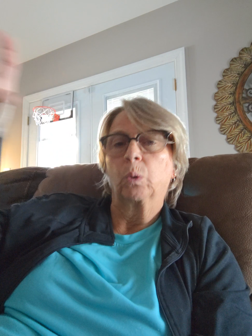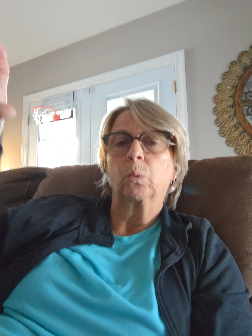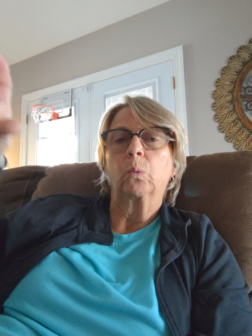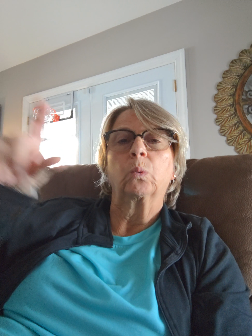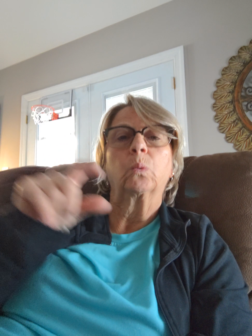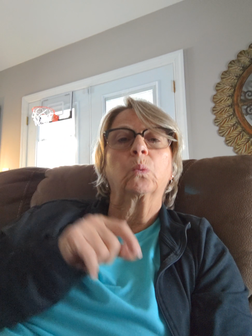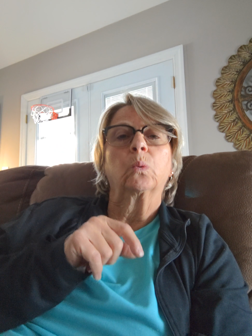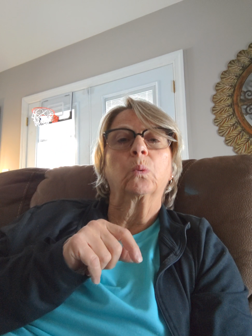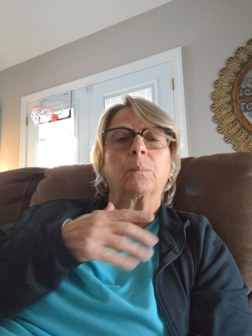moon